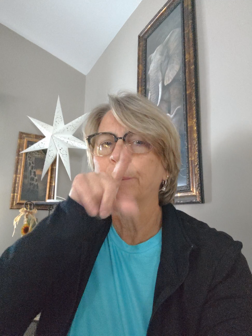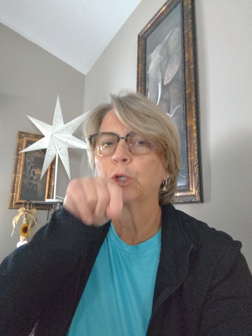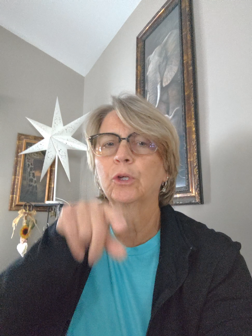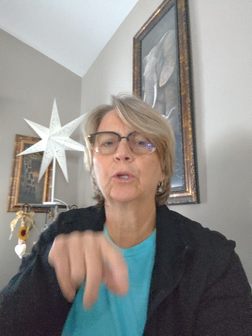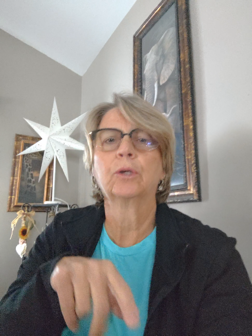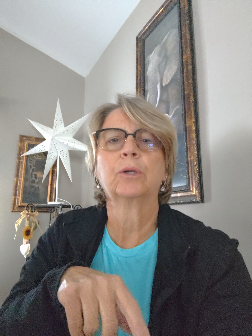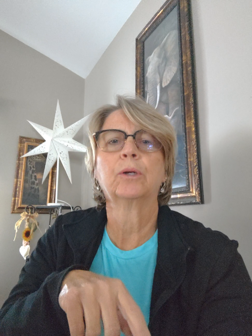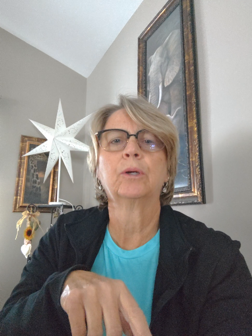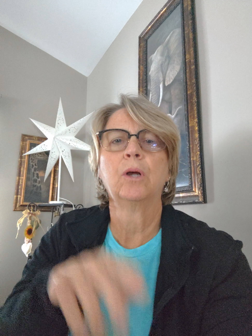bird